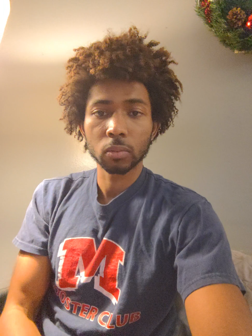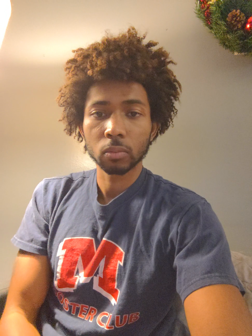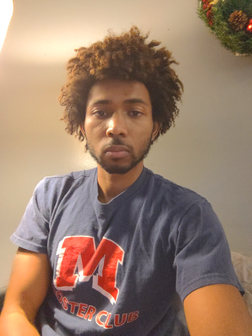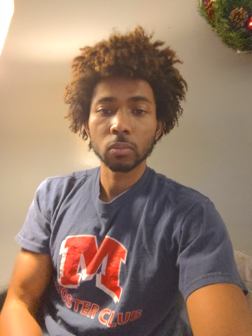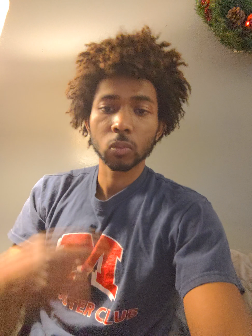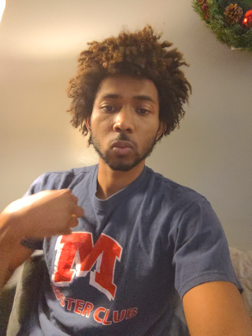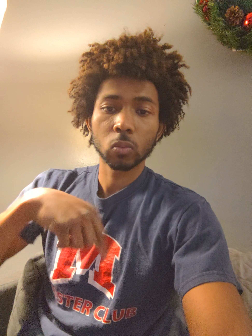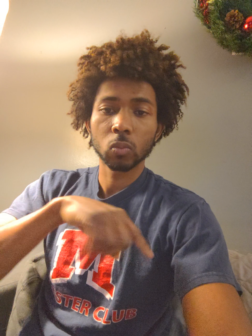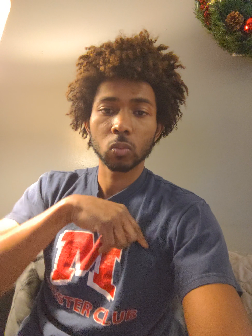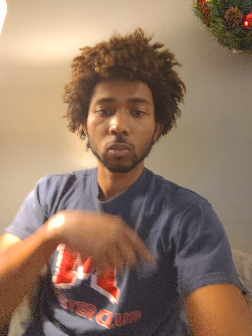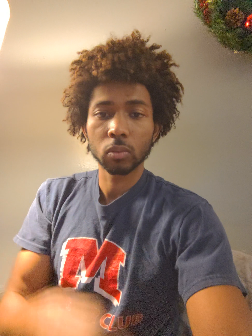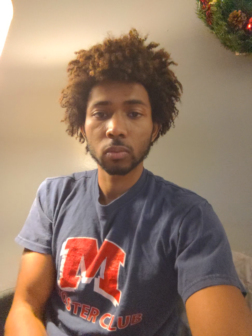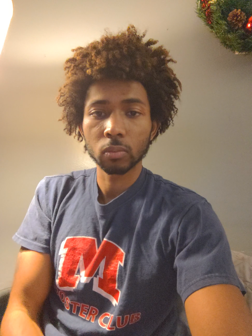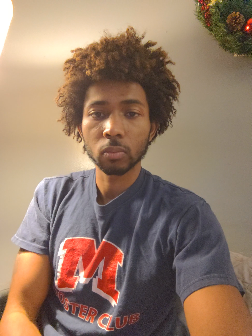we